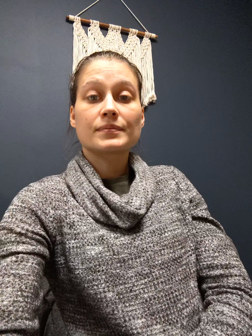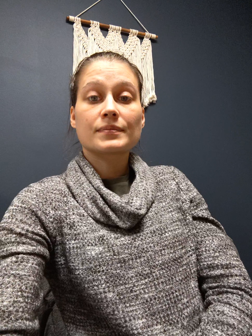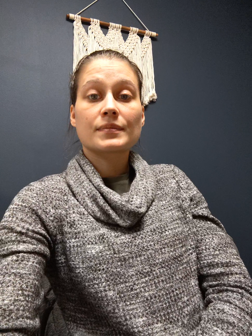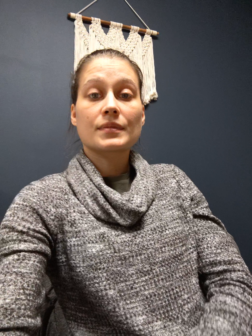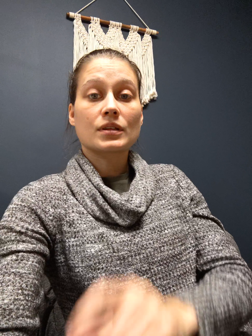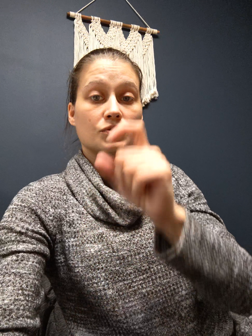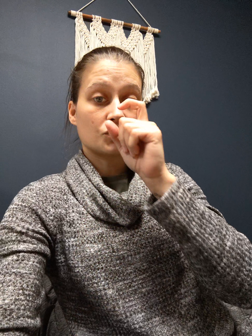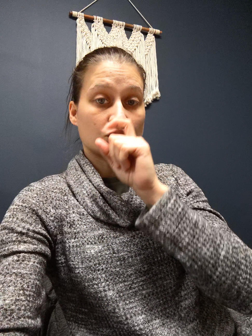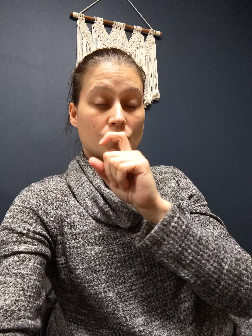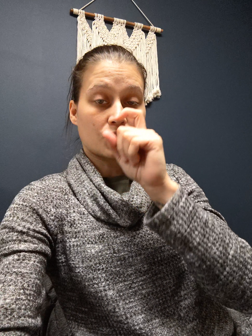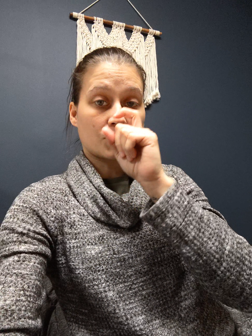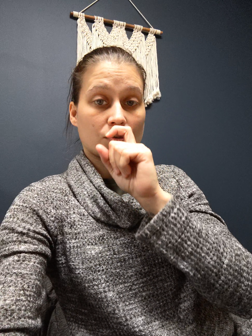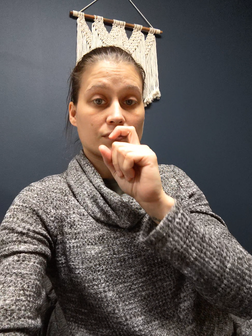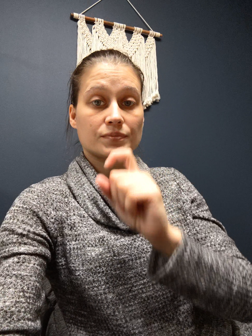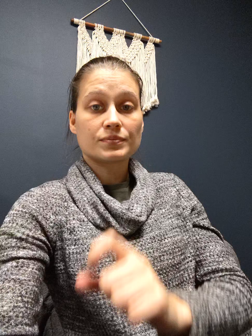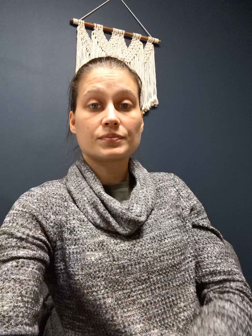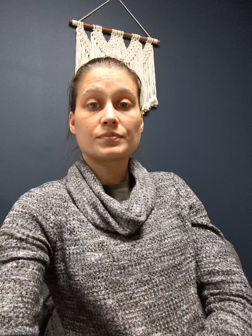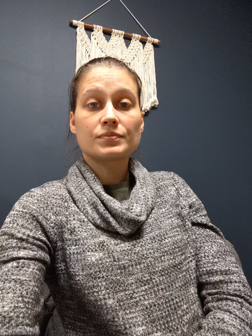doll